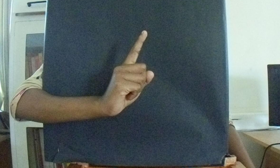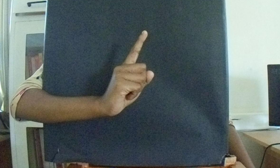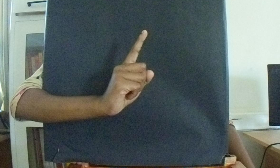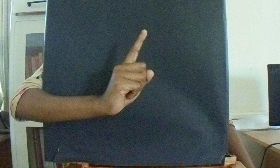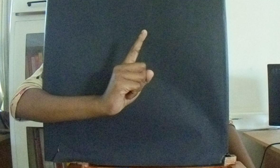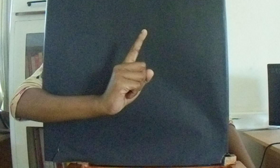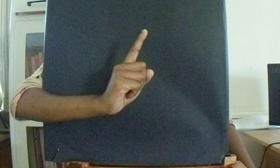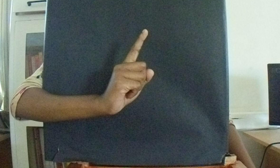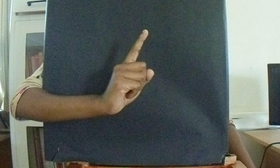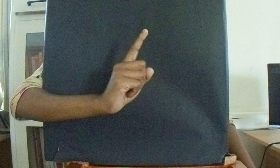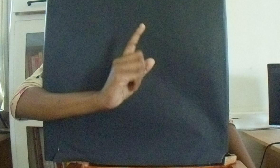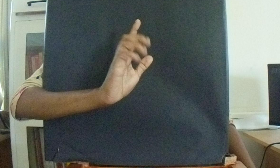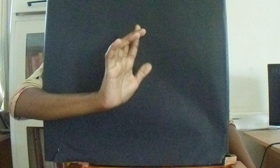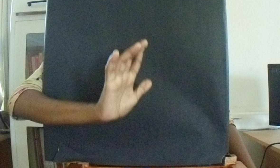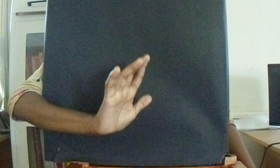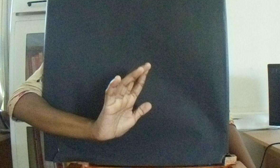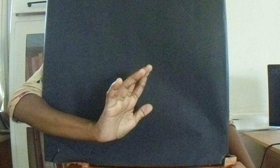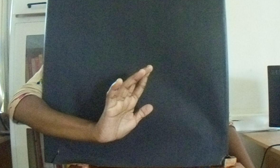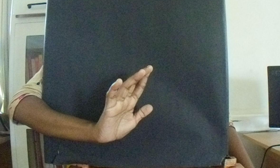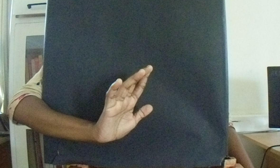hot